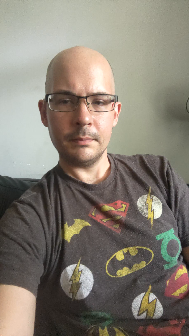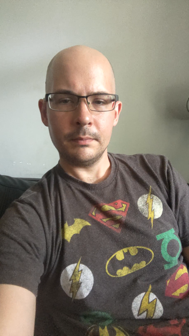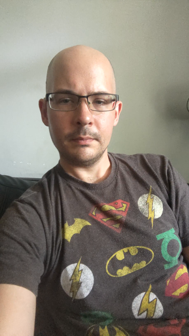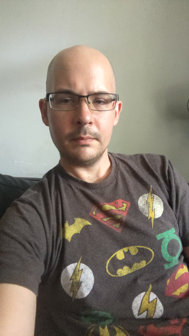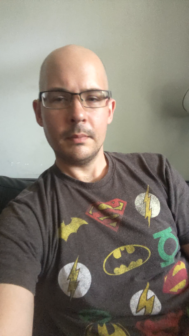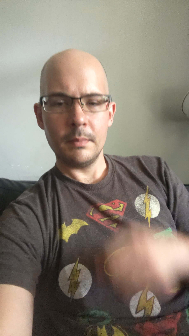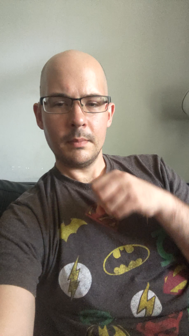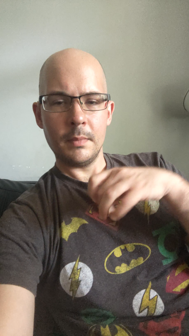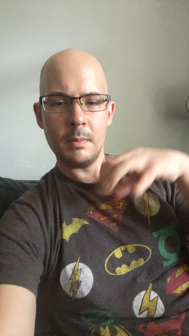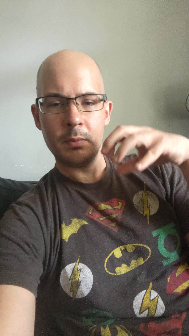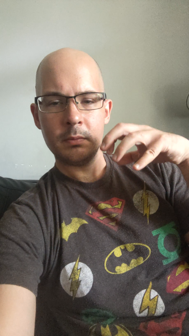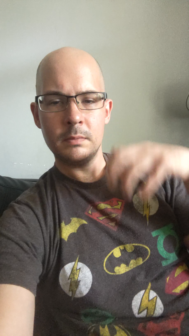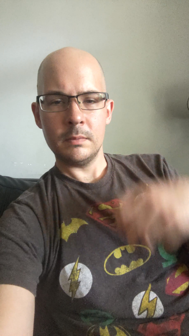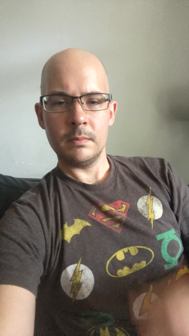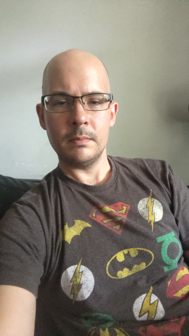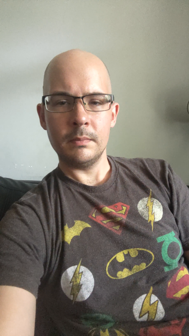bubbles